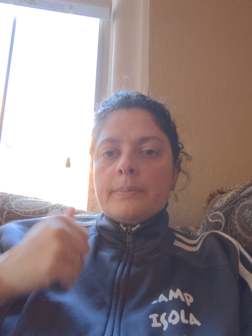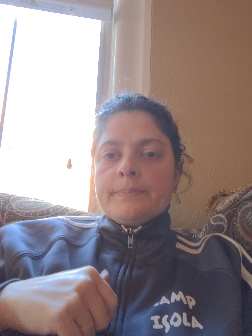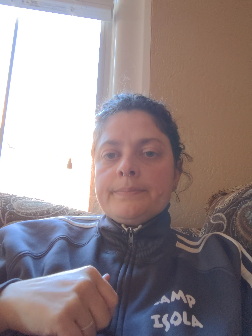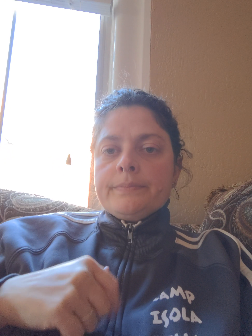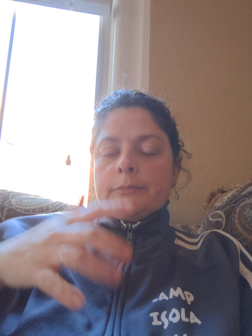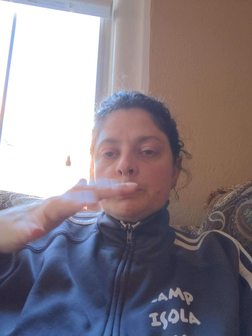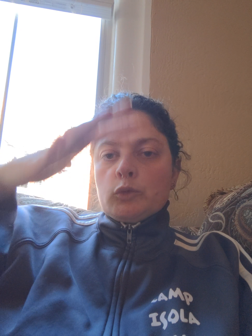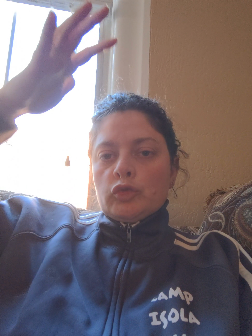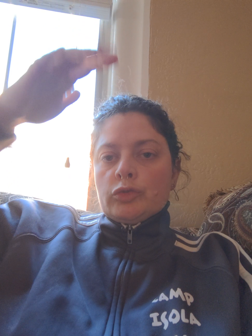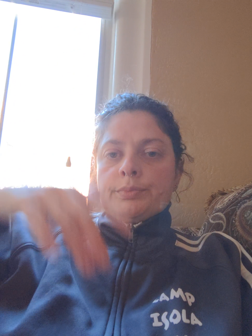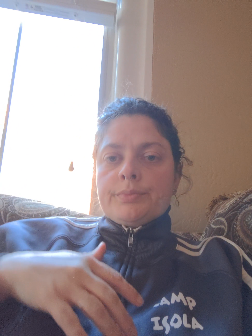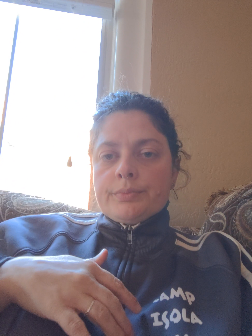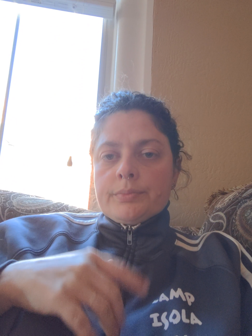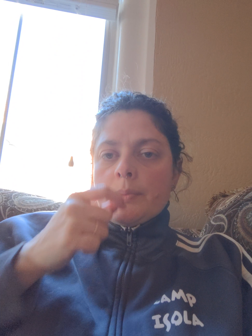helicopter